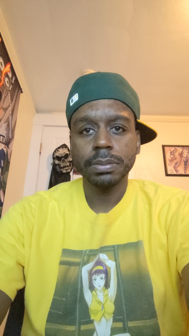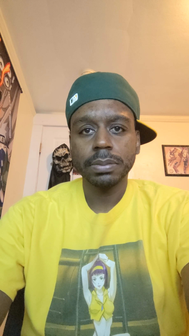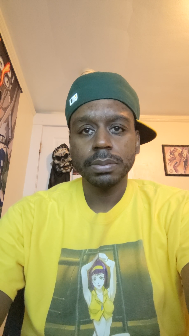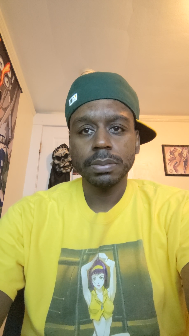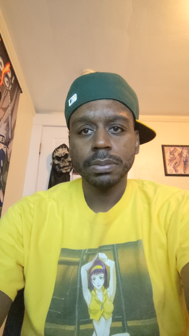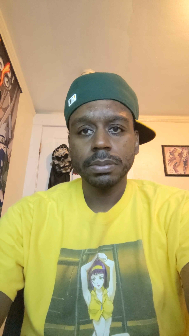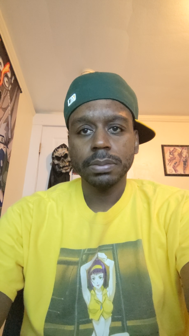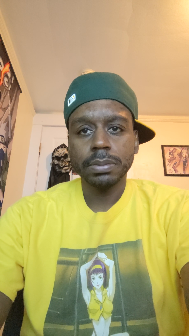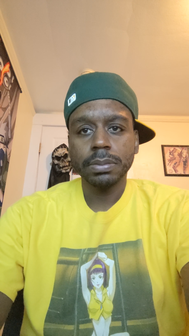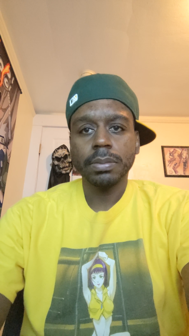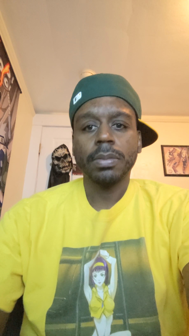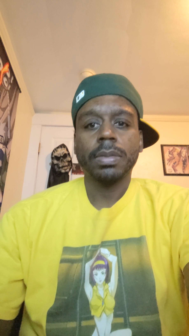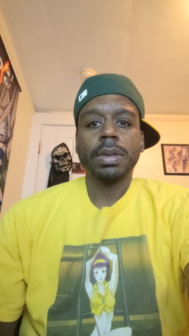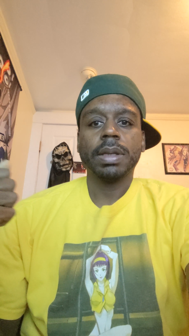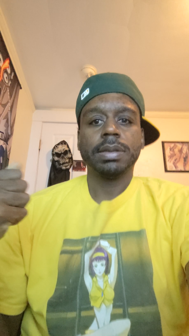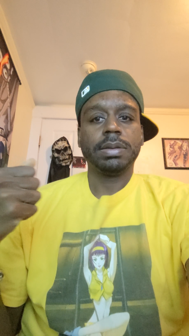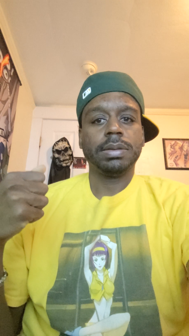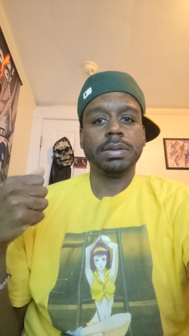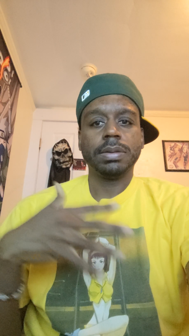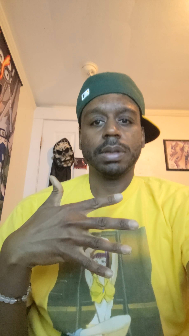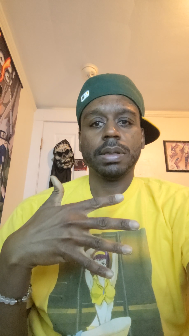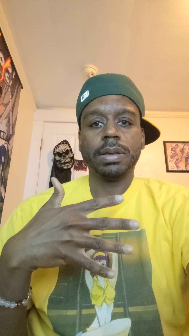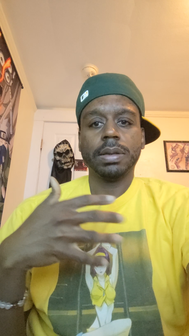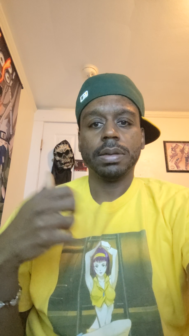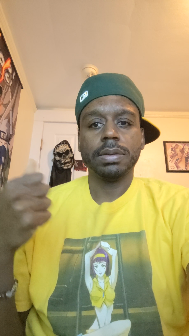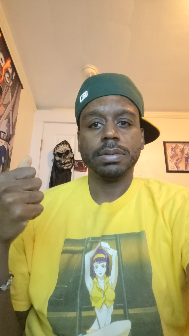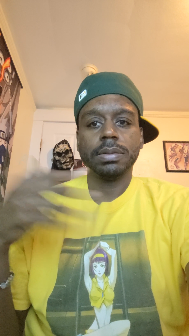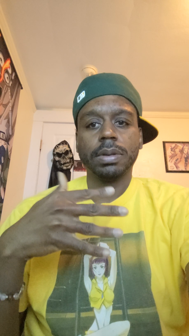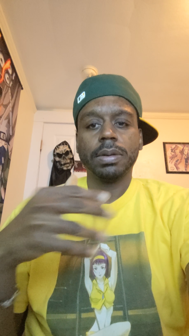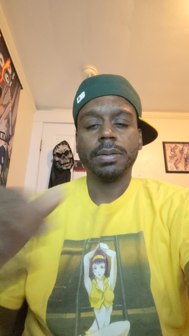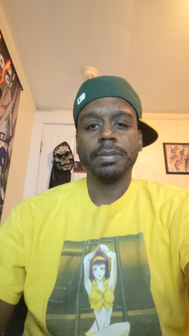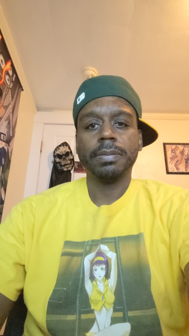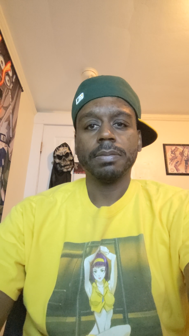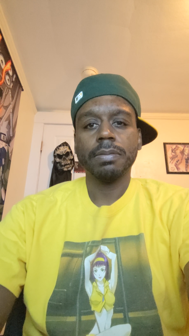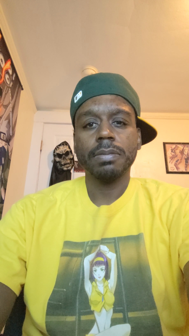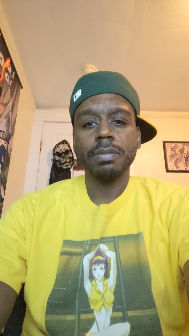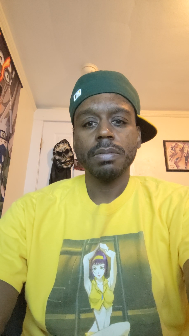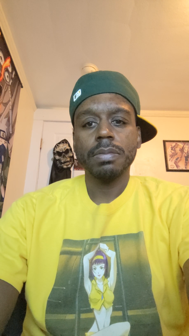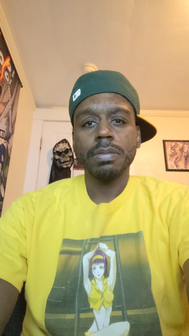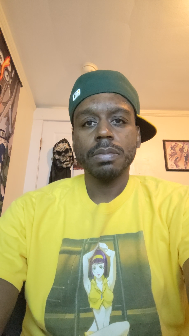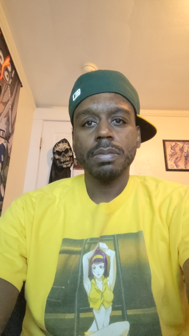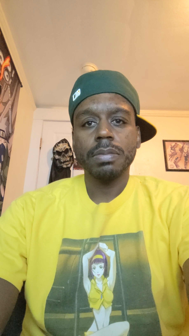scared